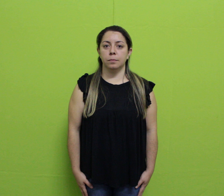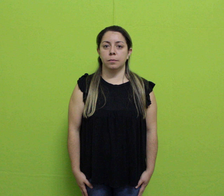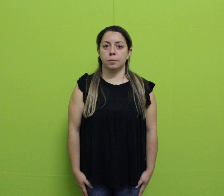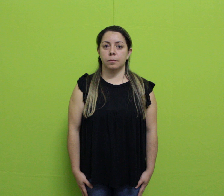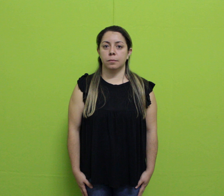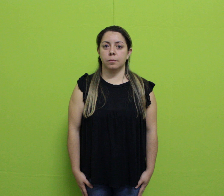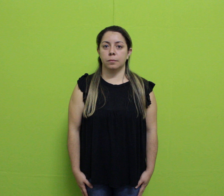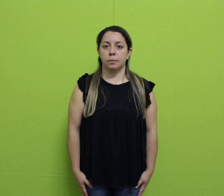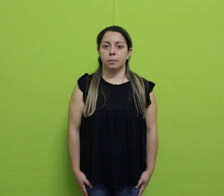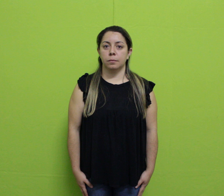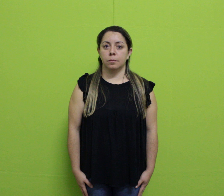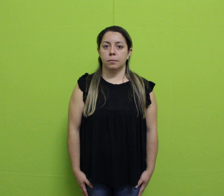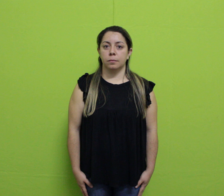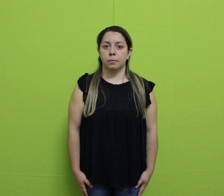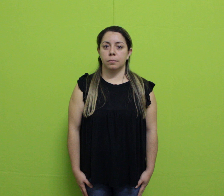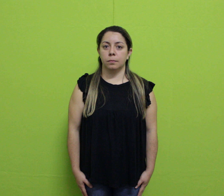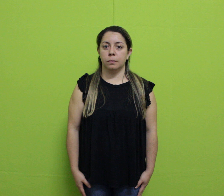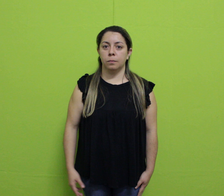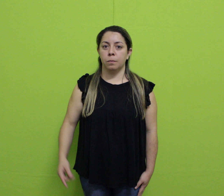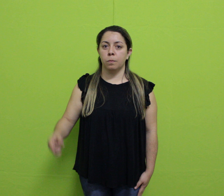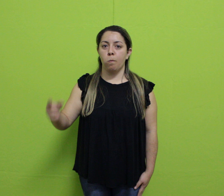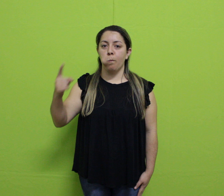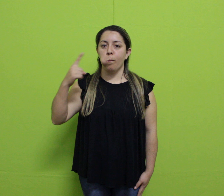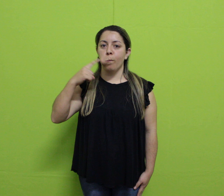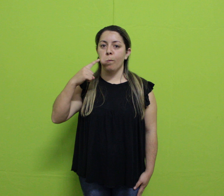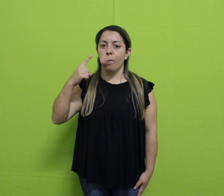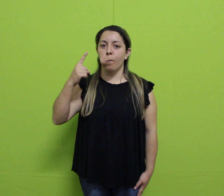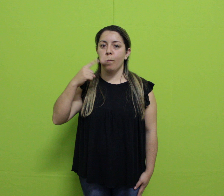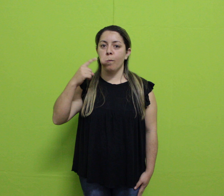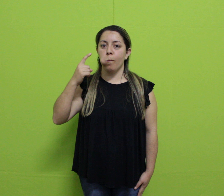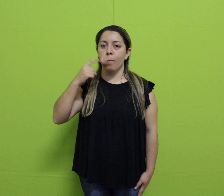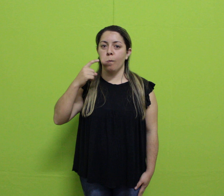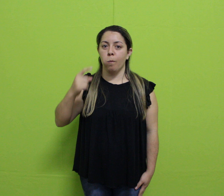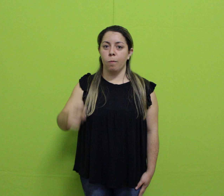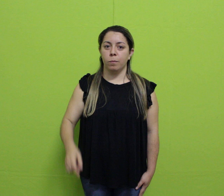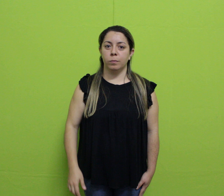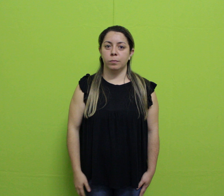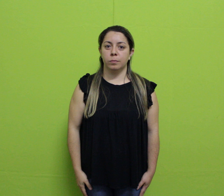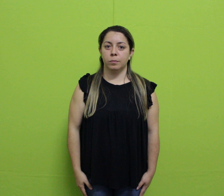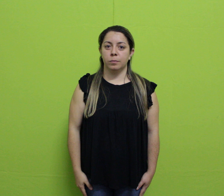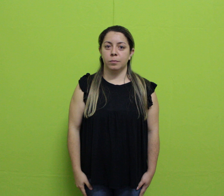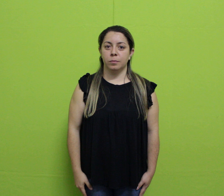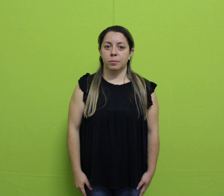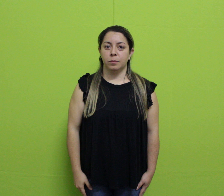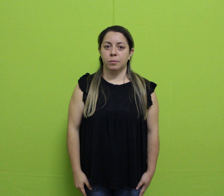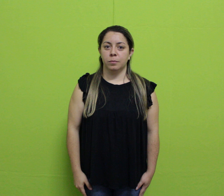bala